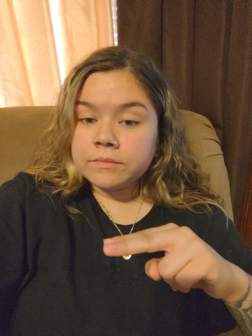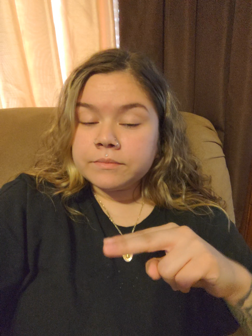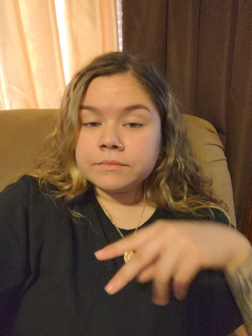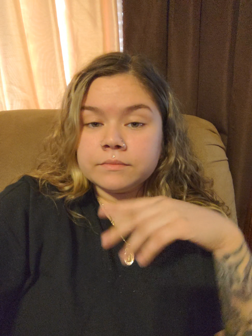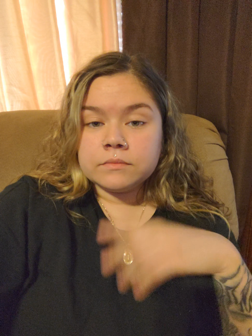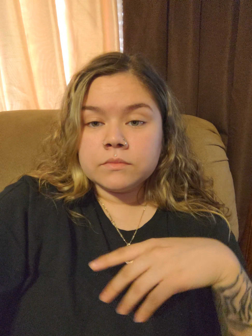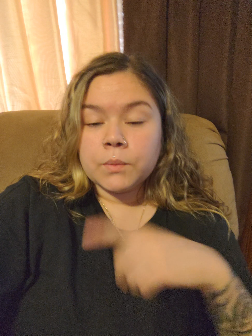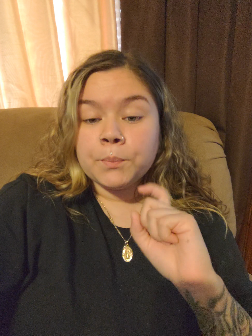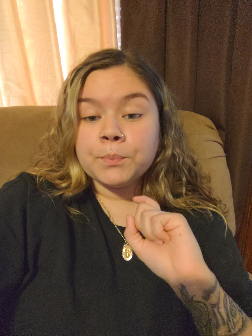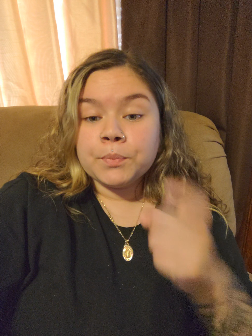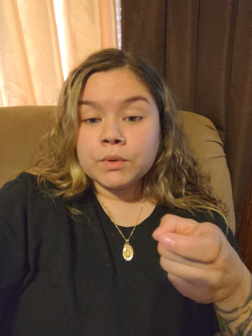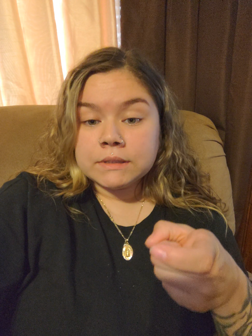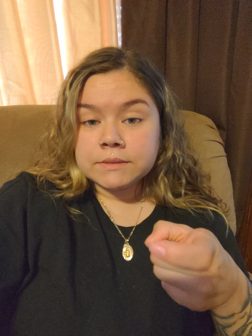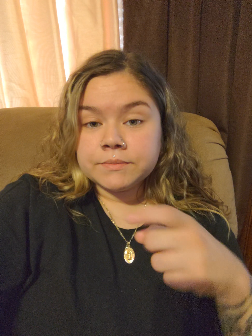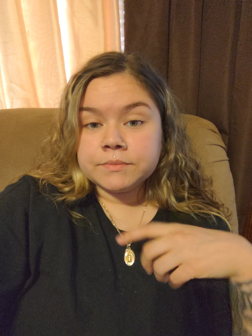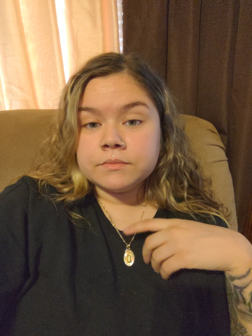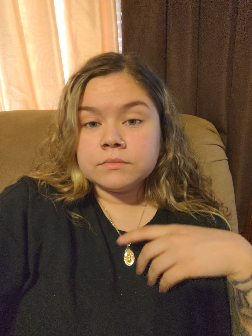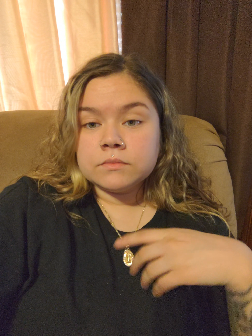present